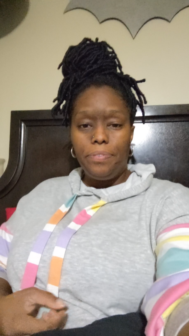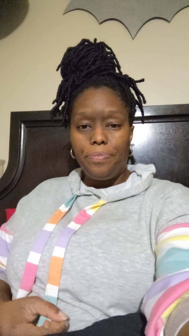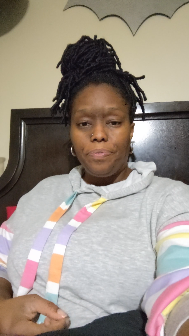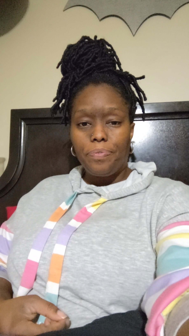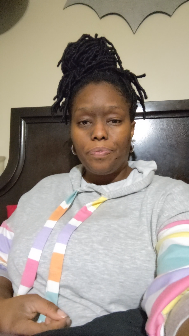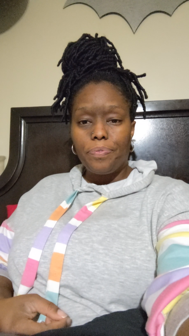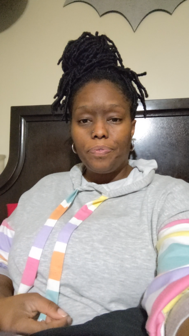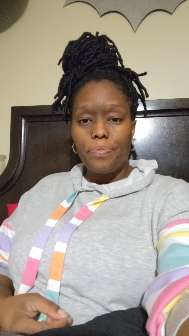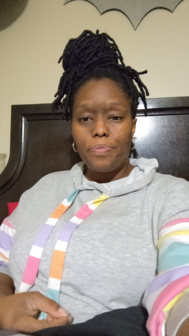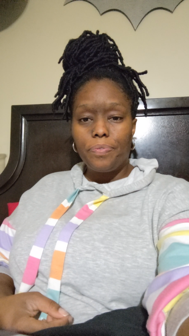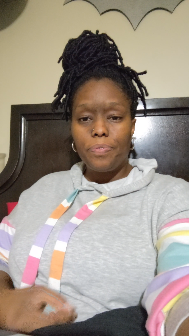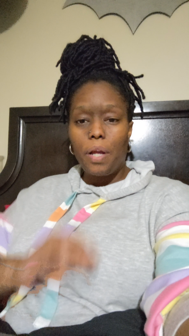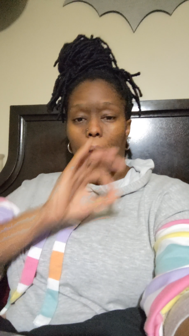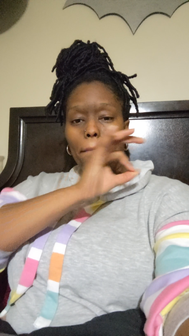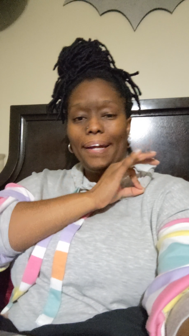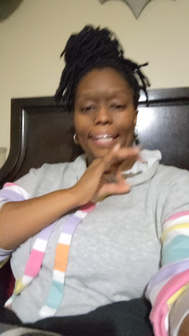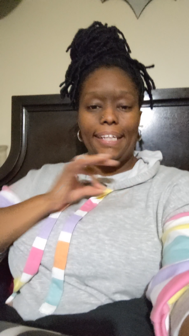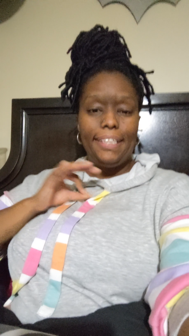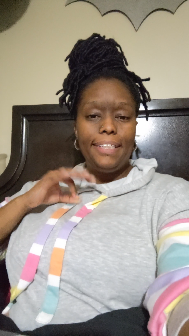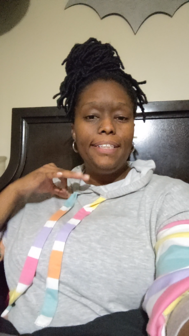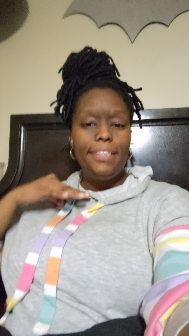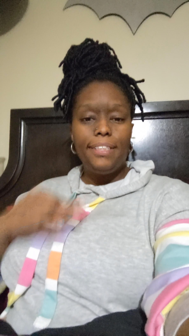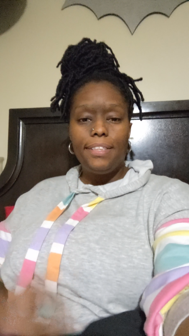beads